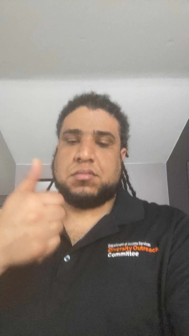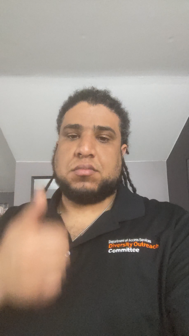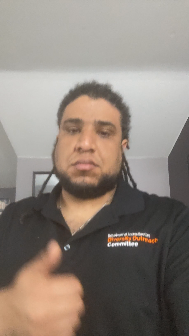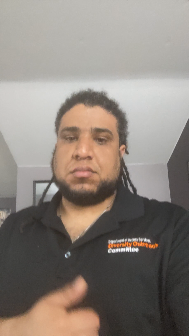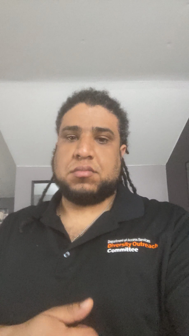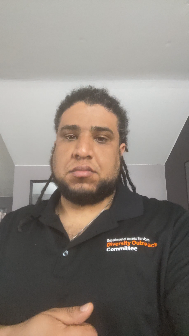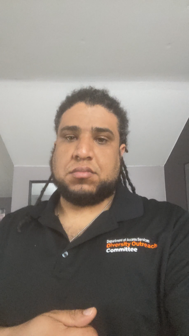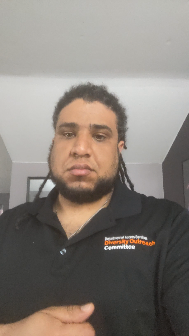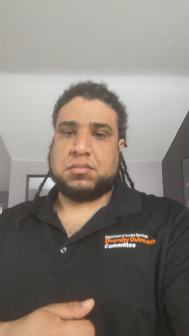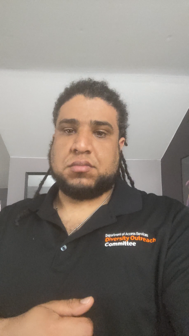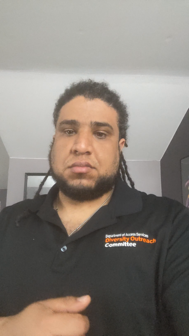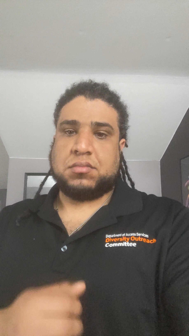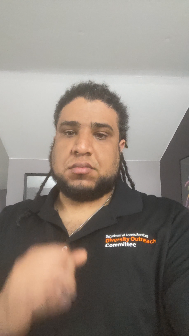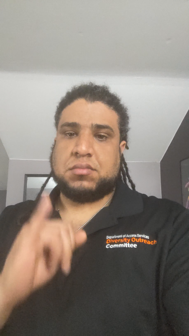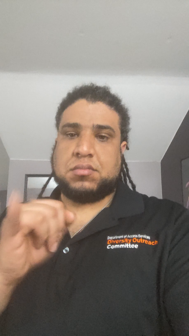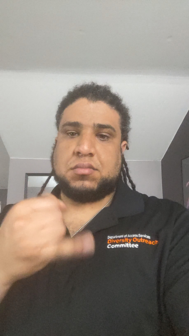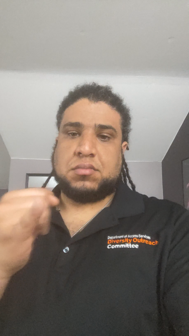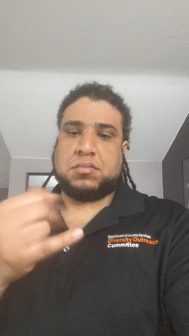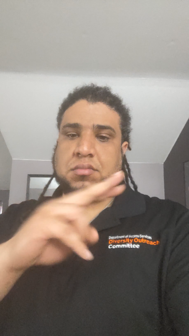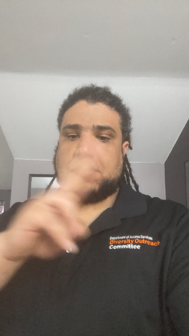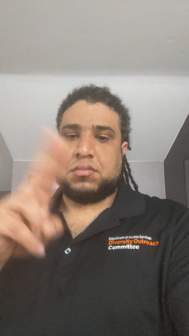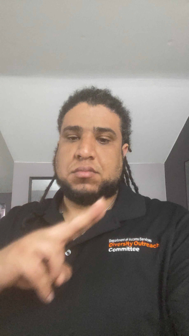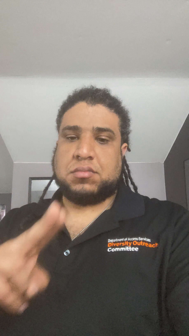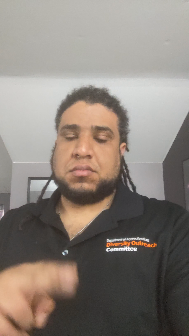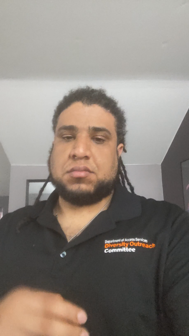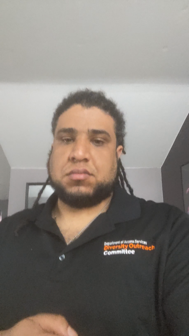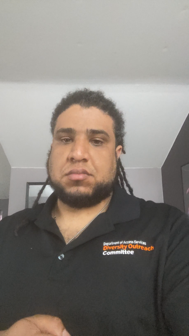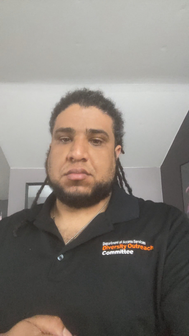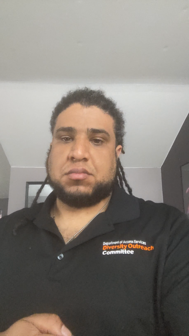jelly